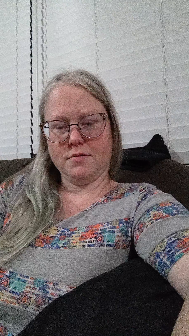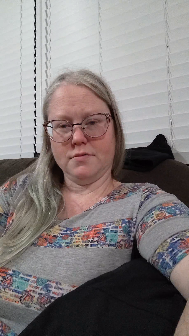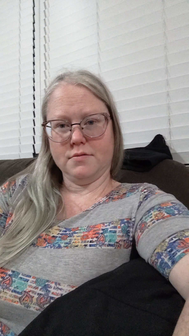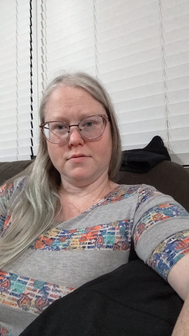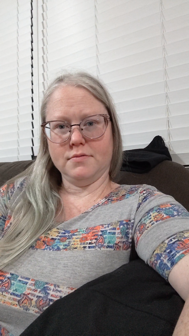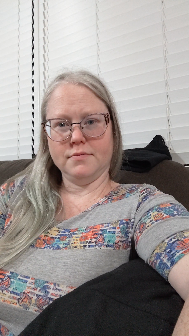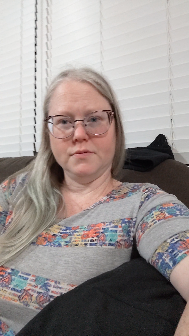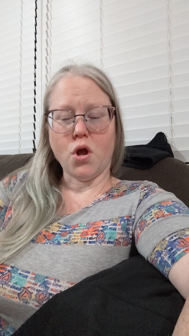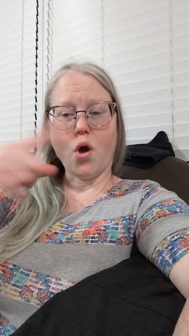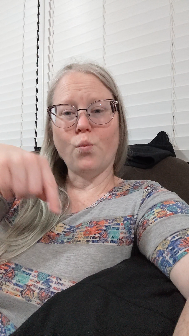around